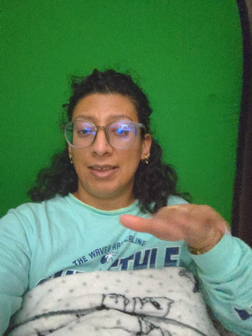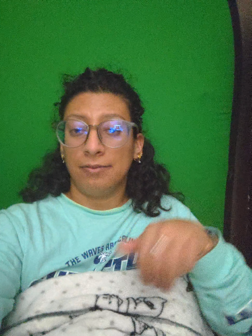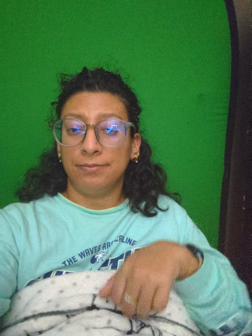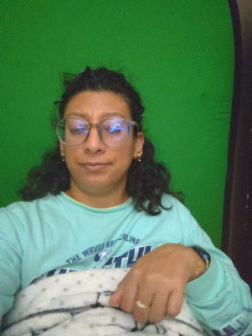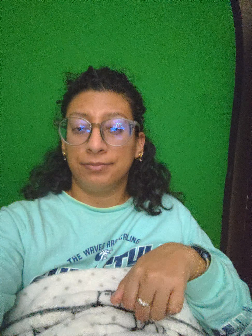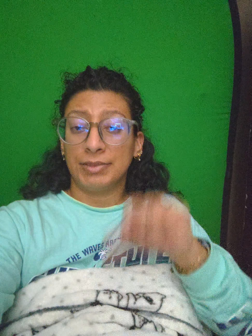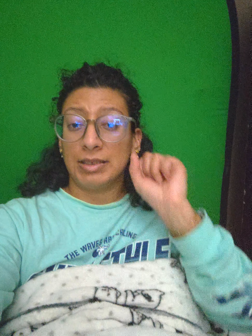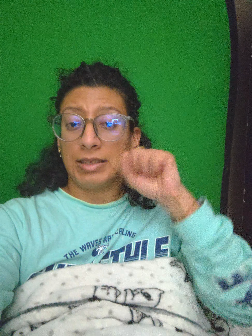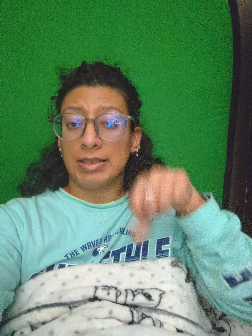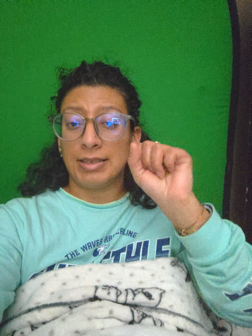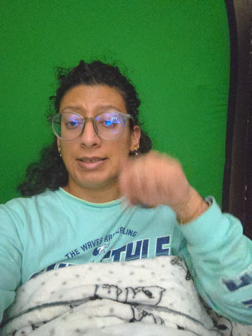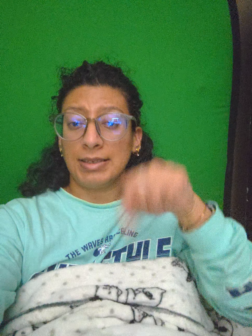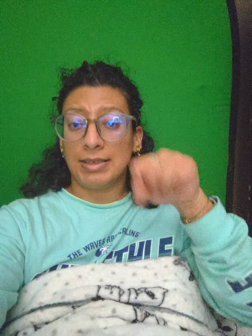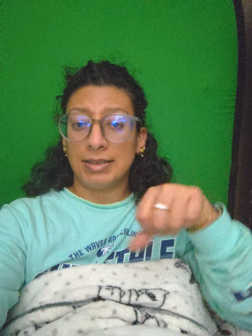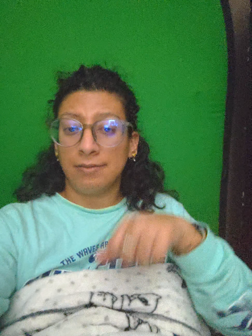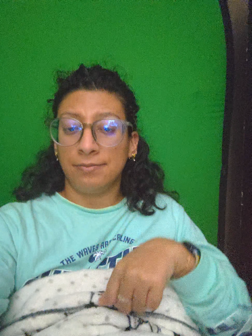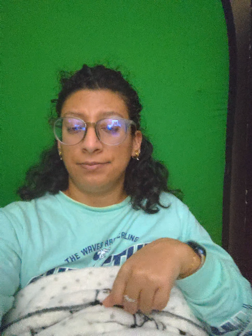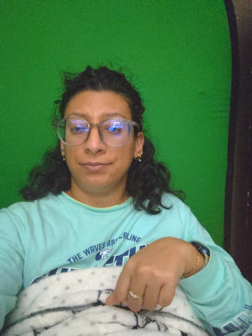yes